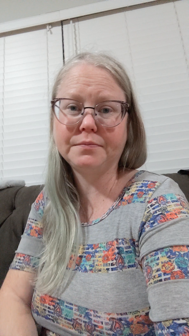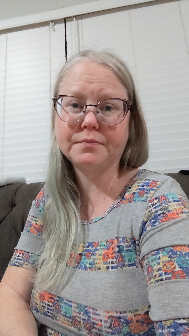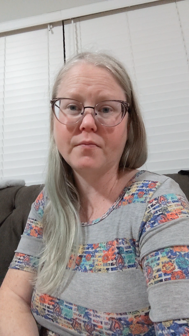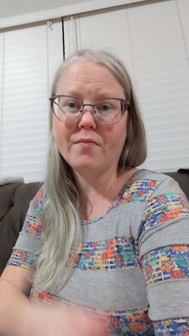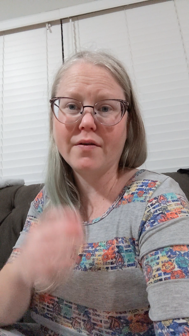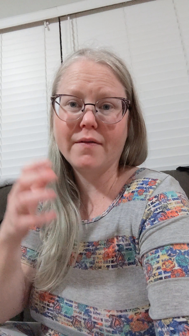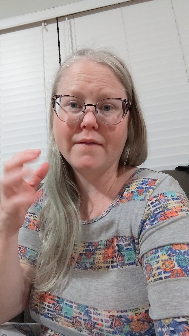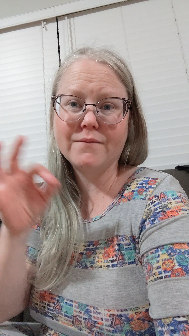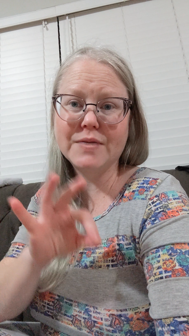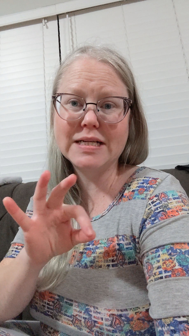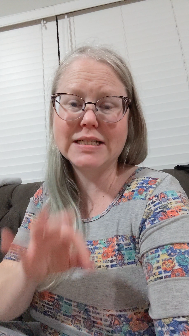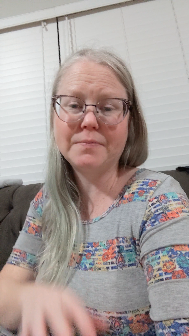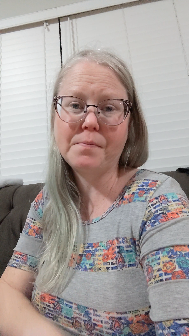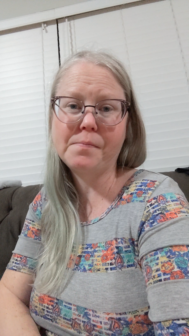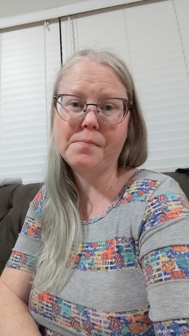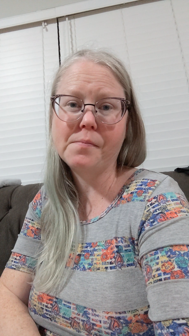fit